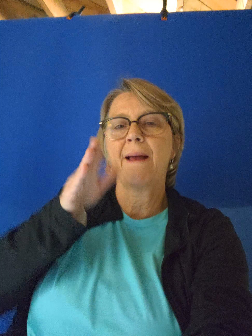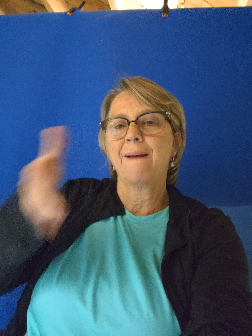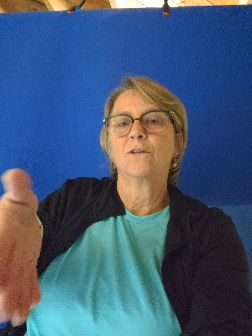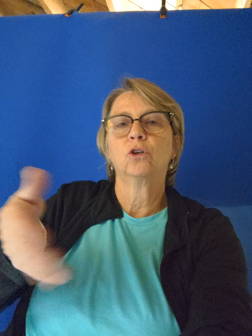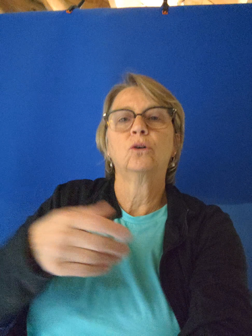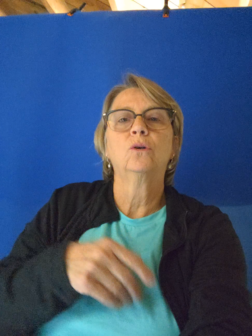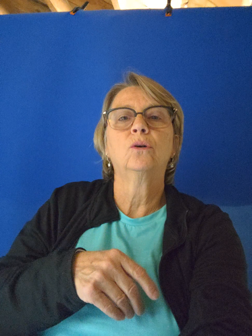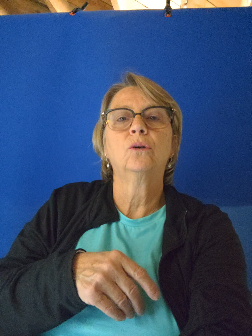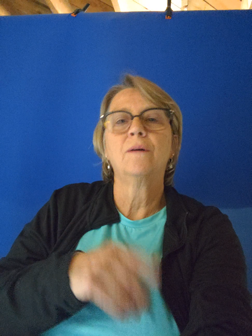after